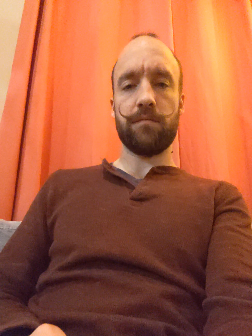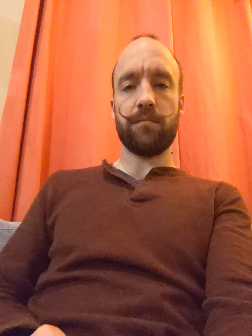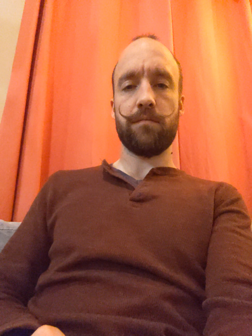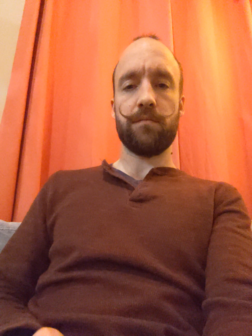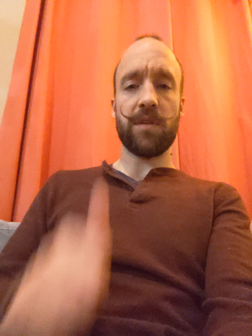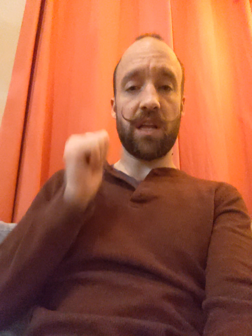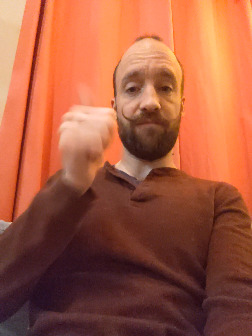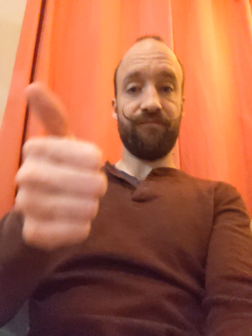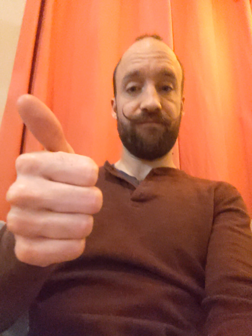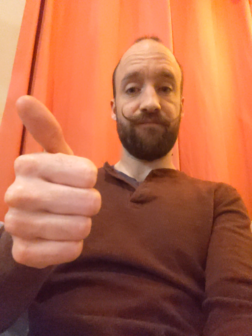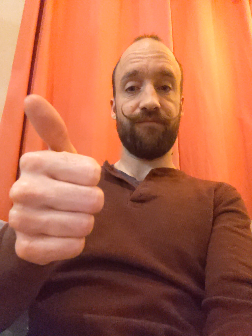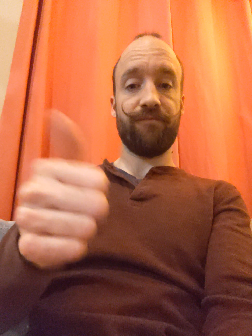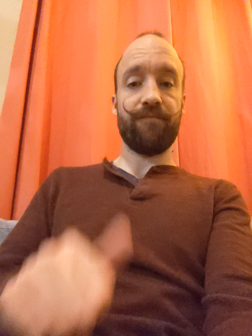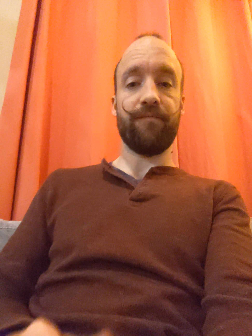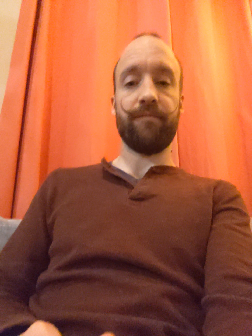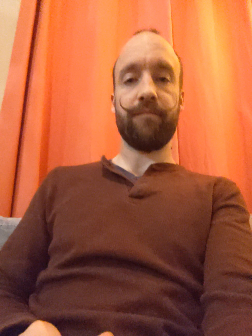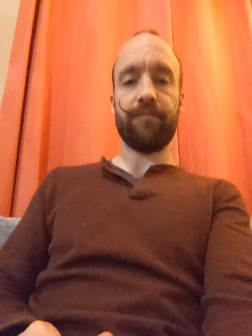yourself